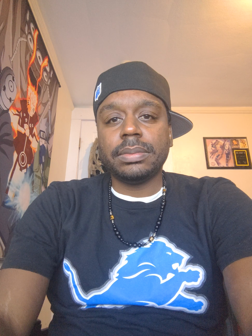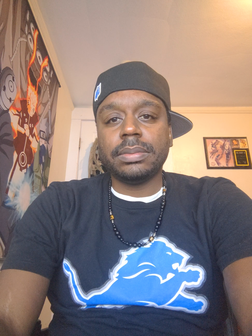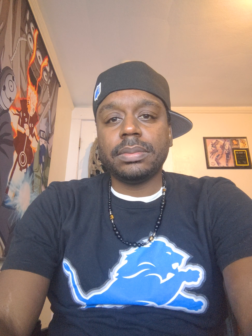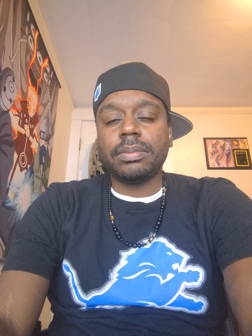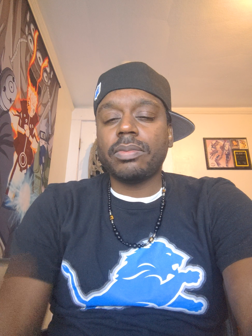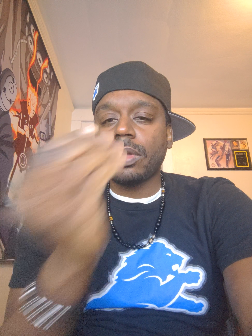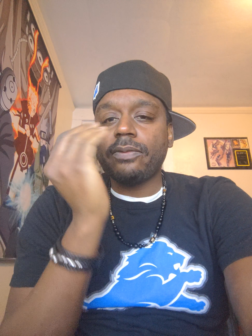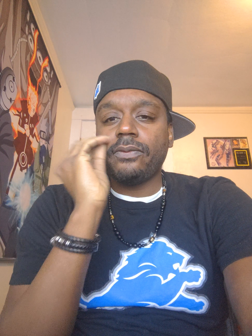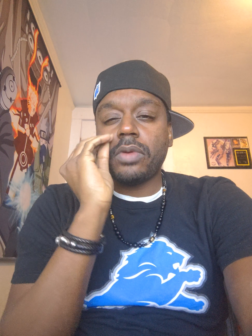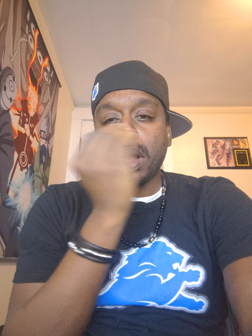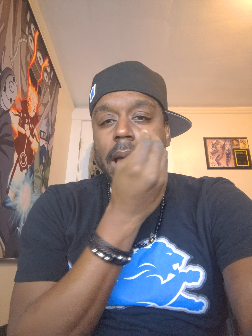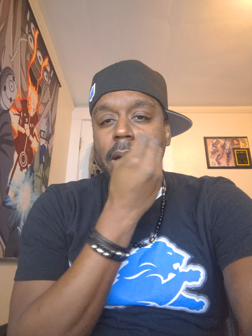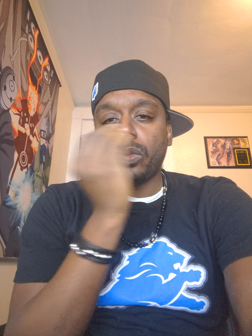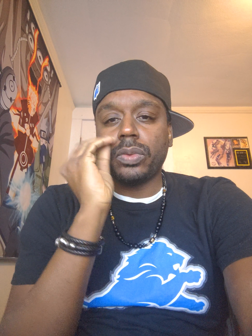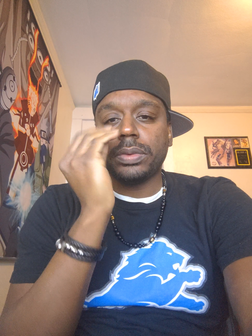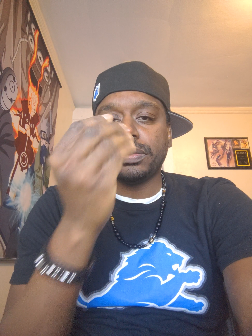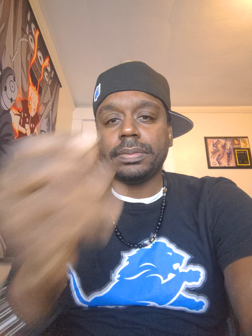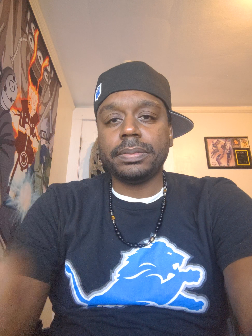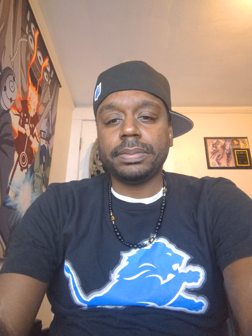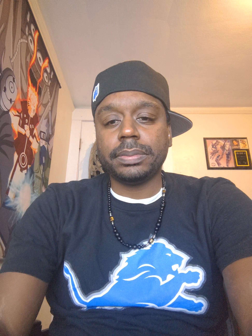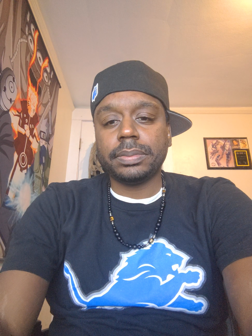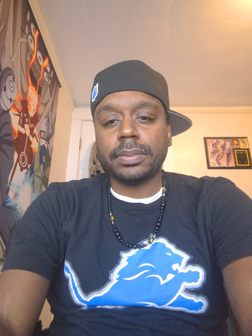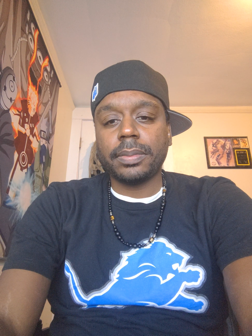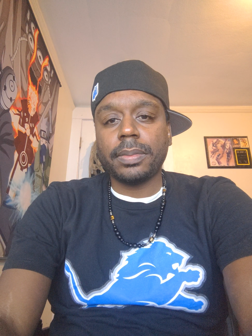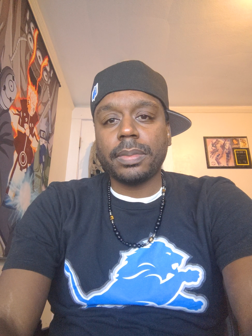flower